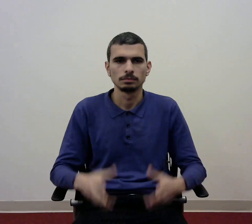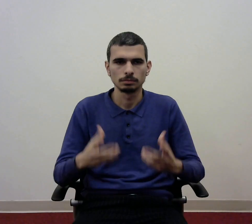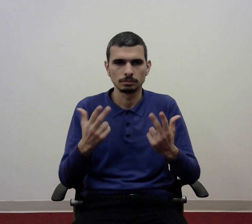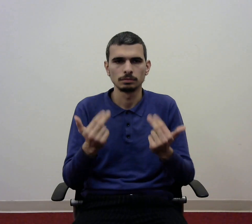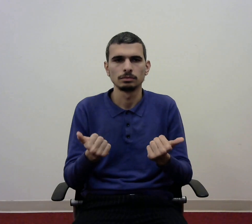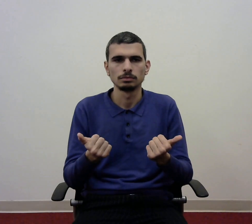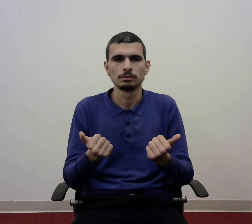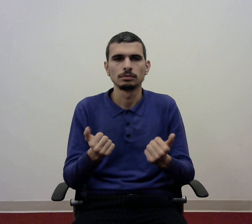bəli